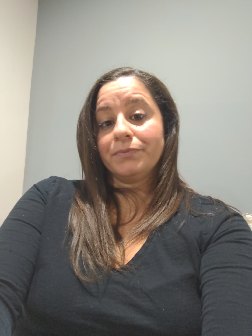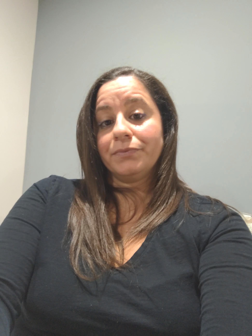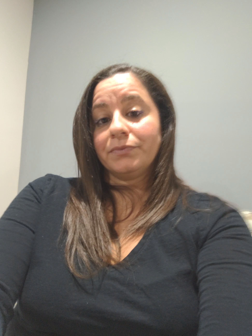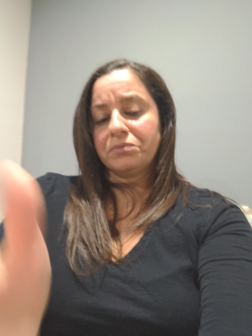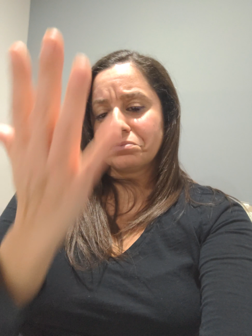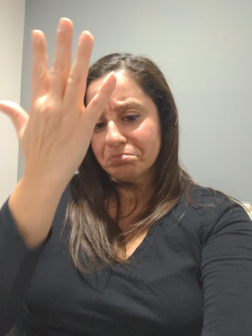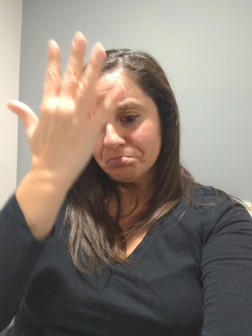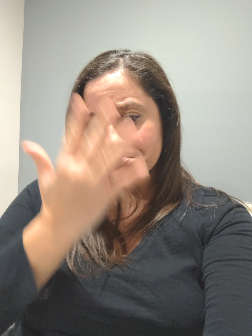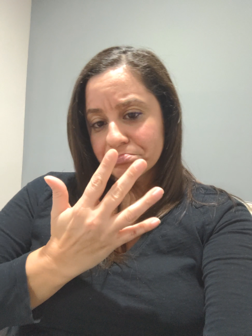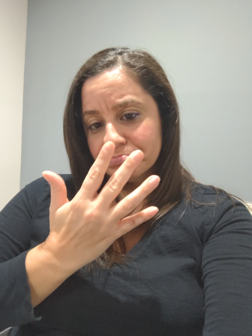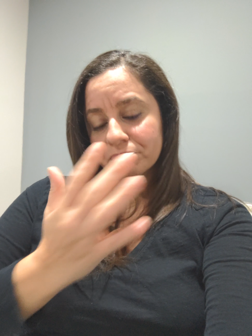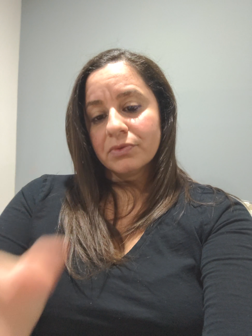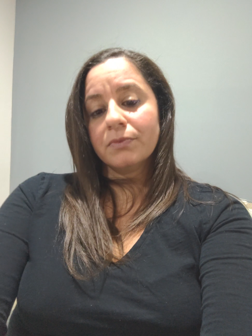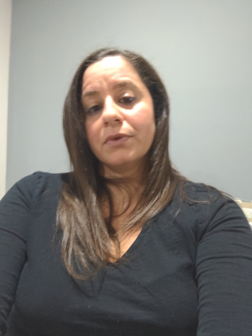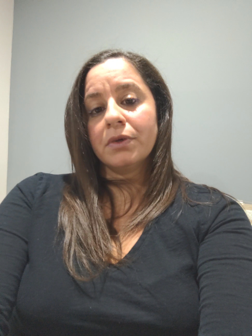sad